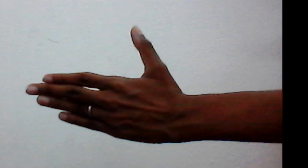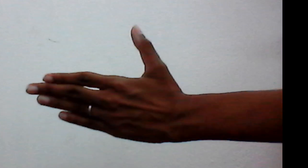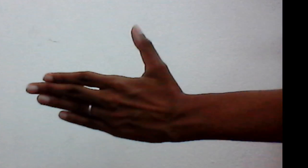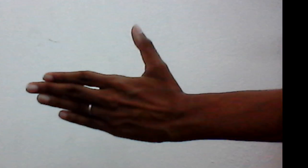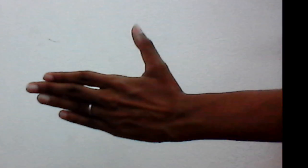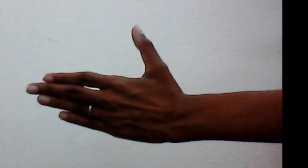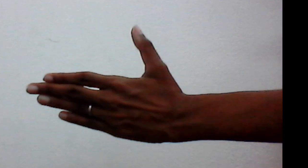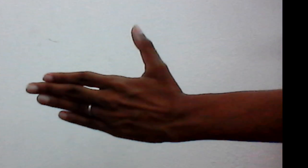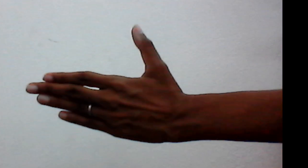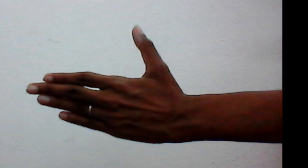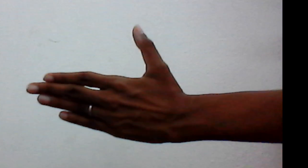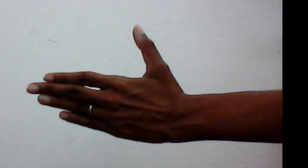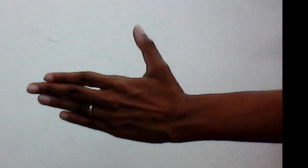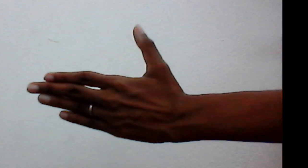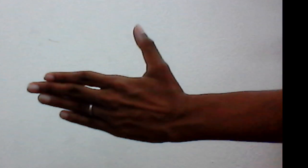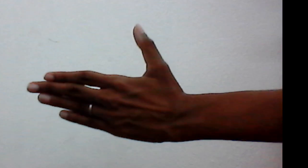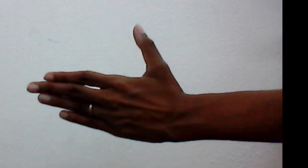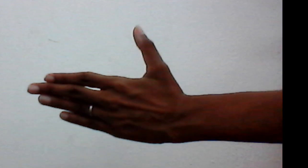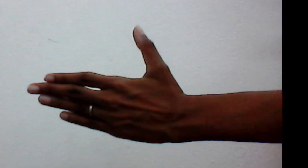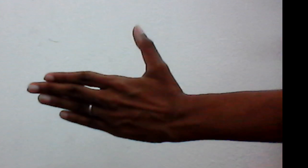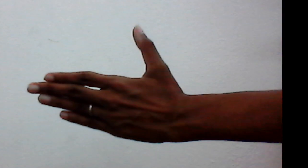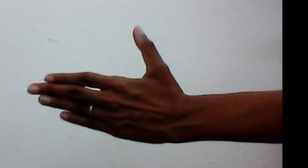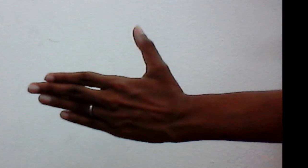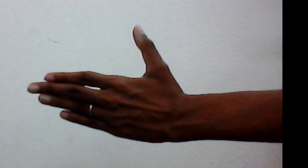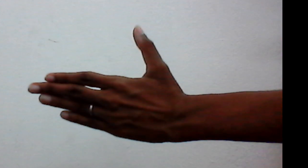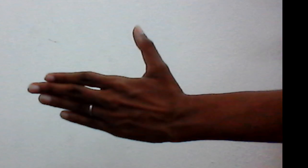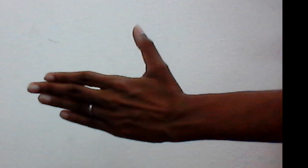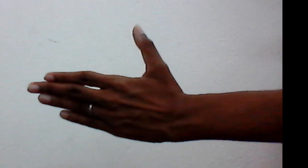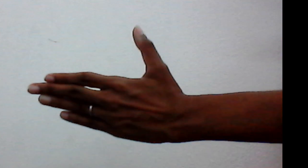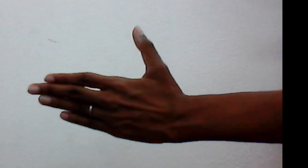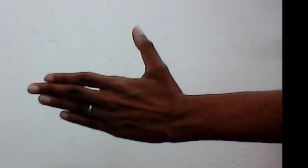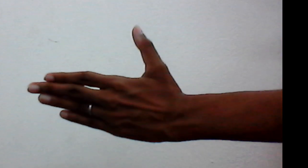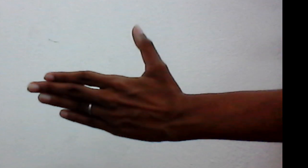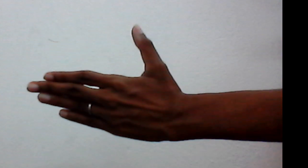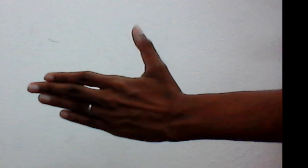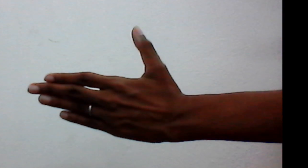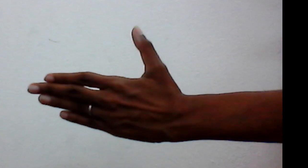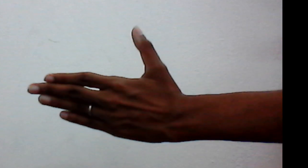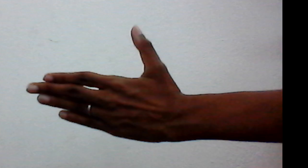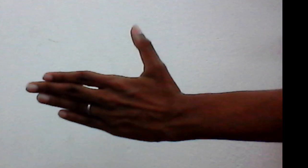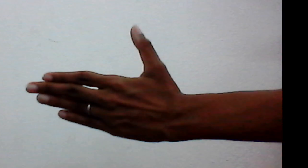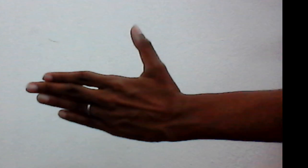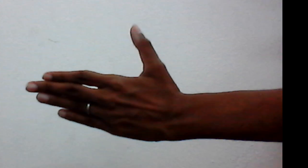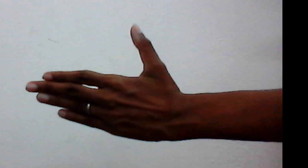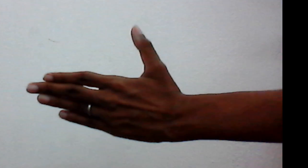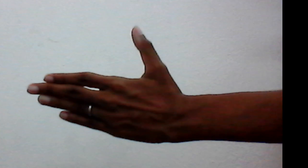ആ